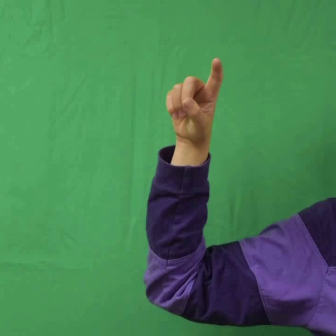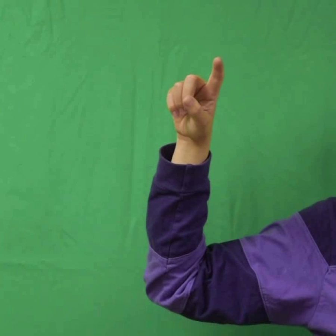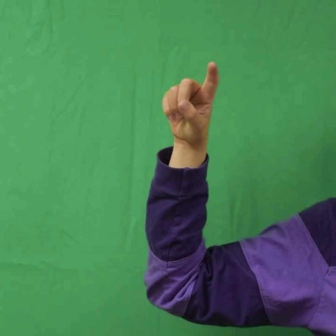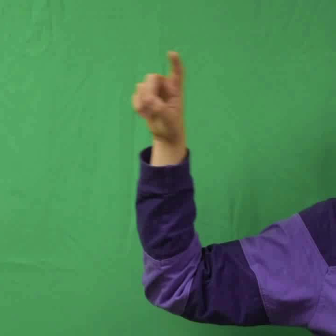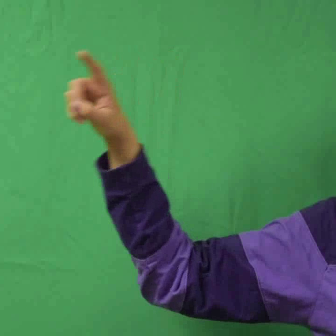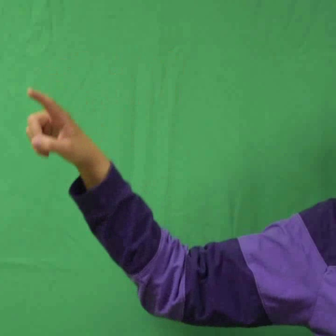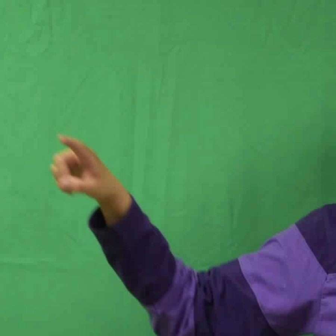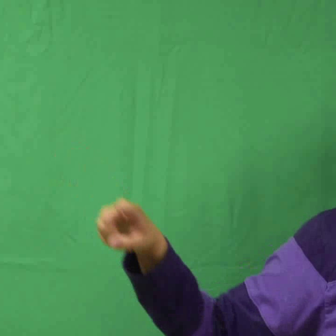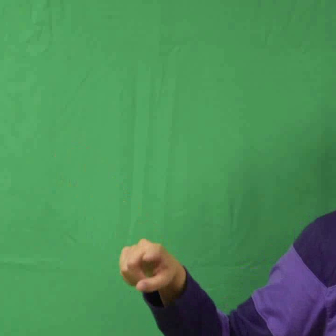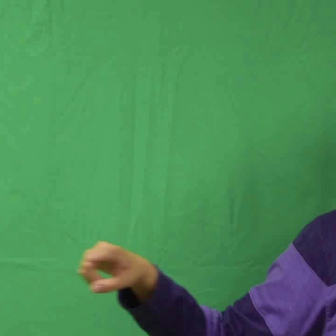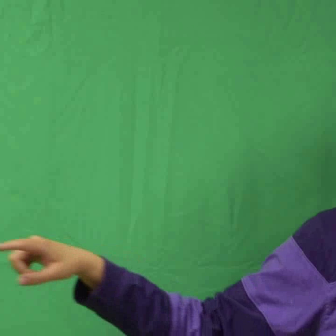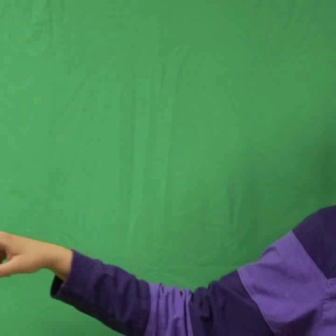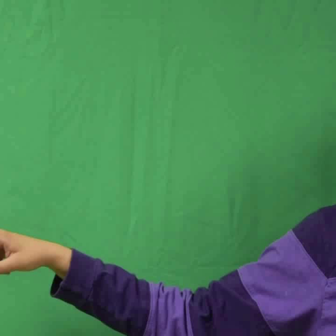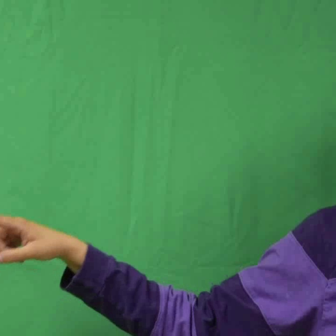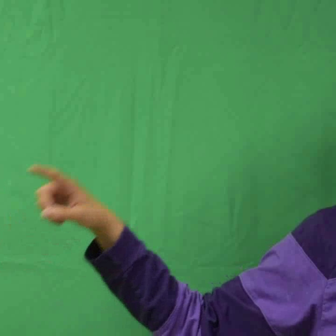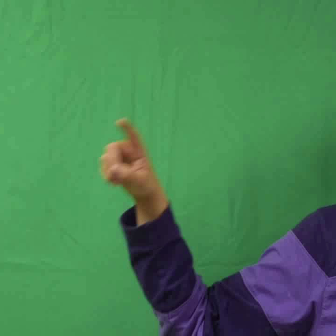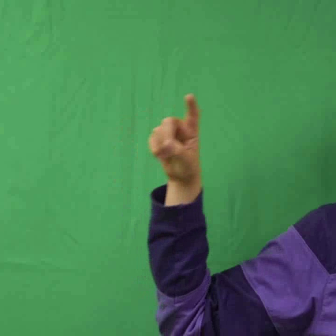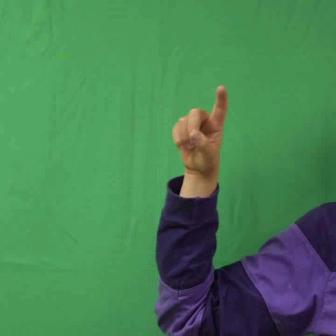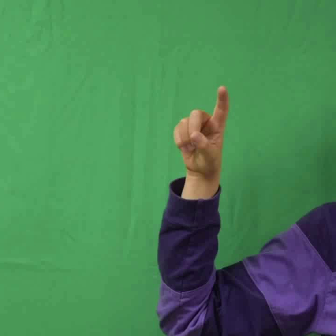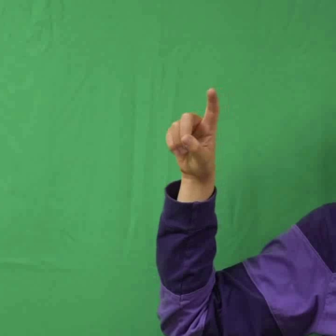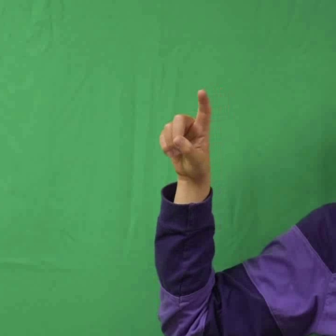Z